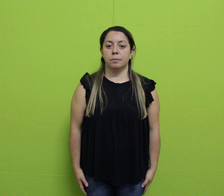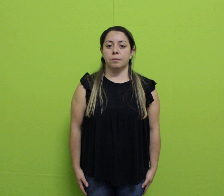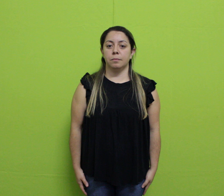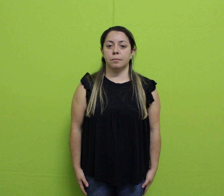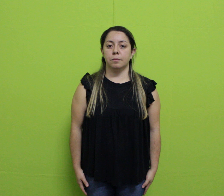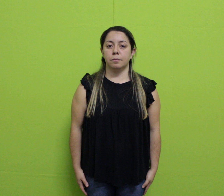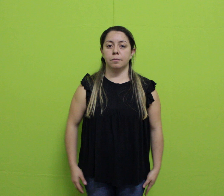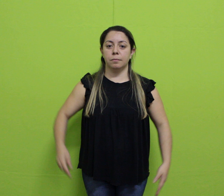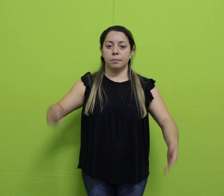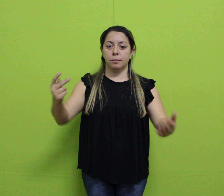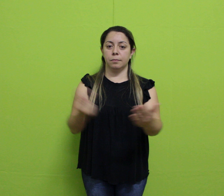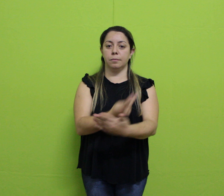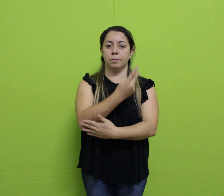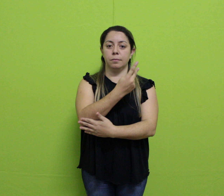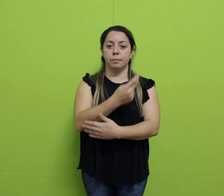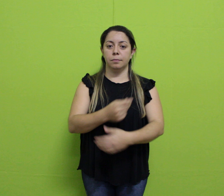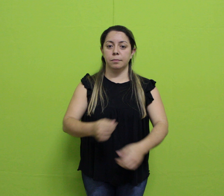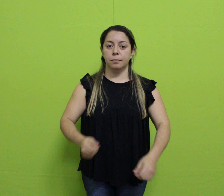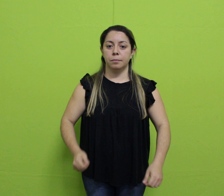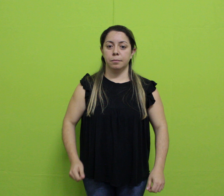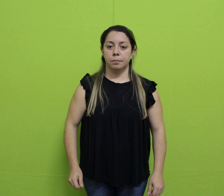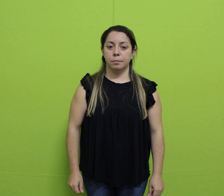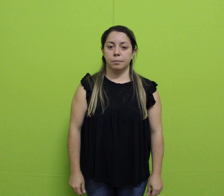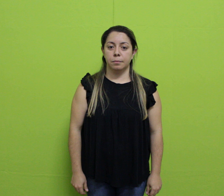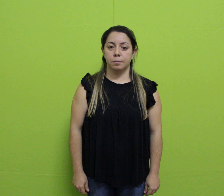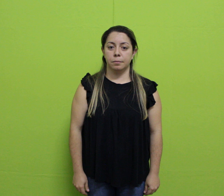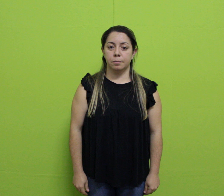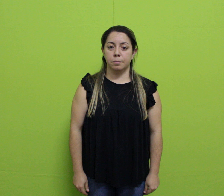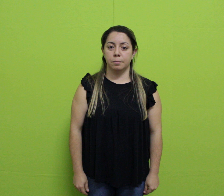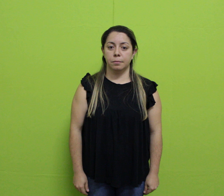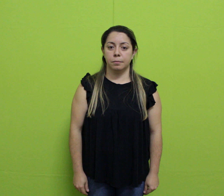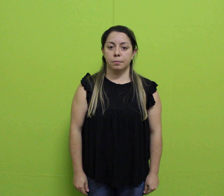acontecer